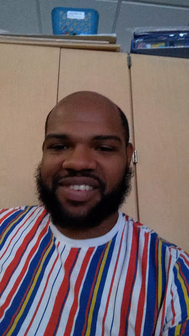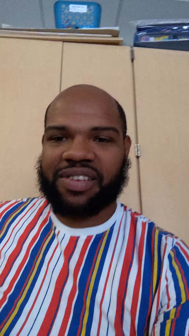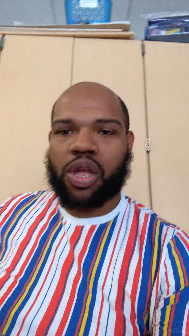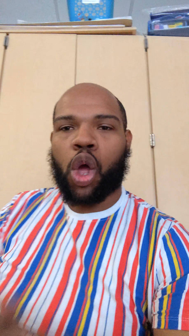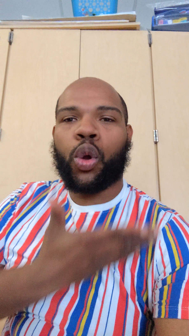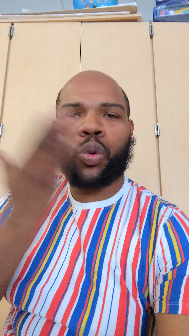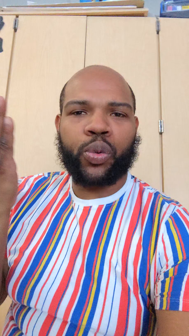all gone